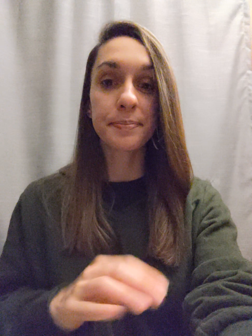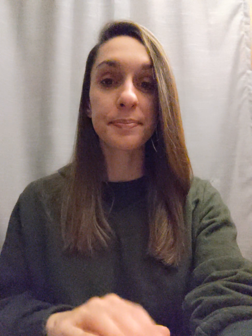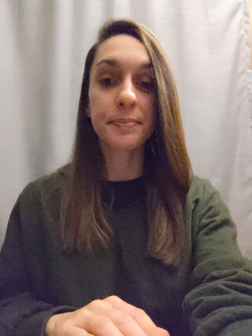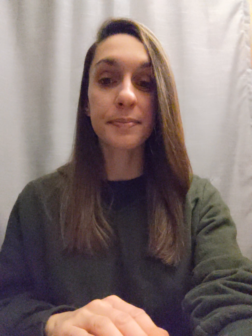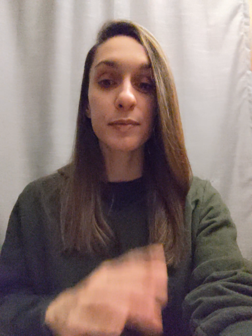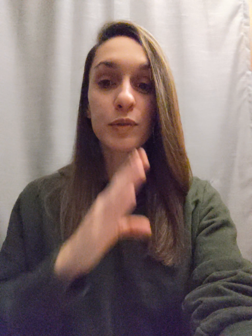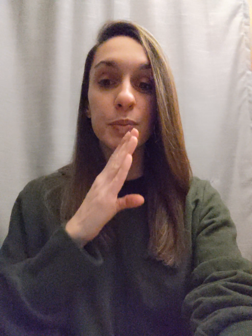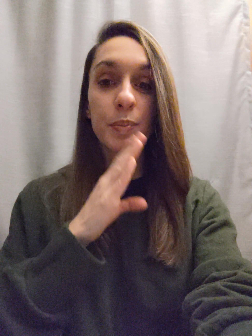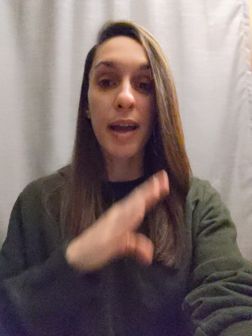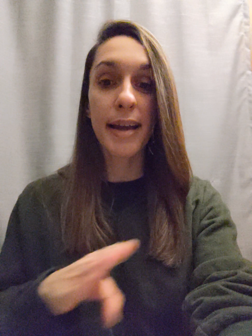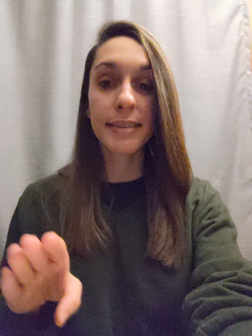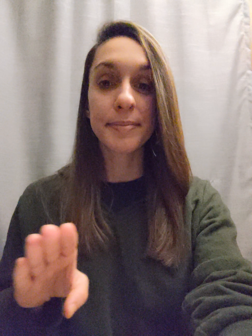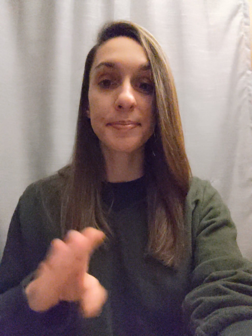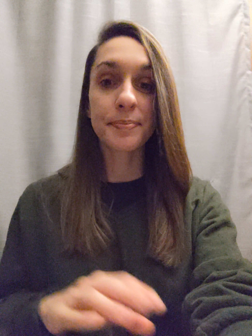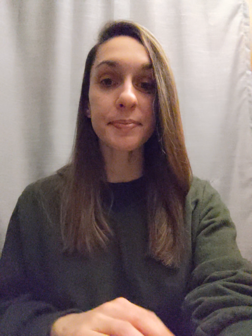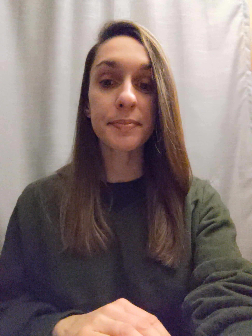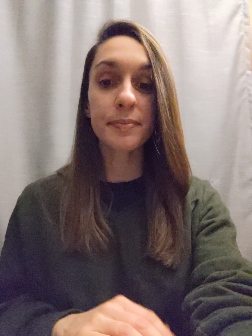quiet